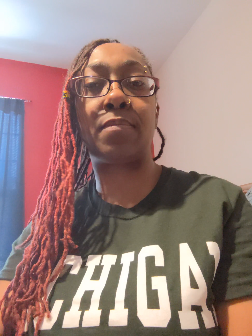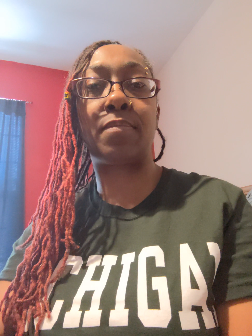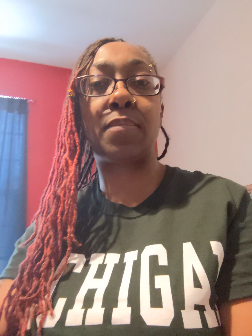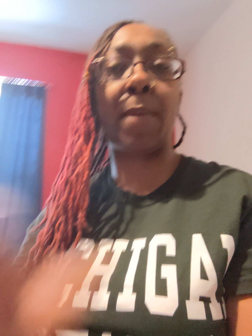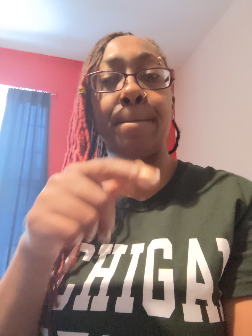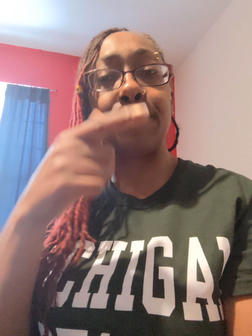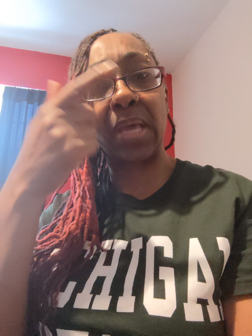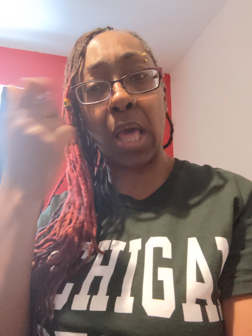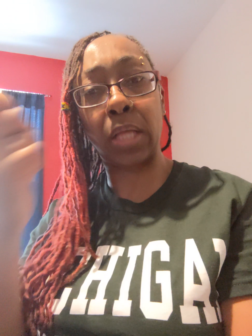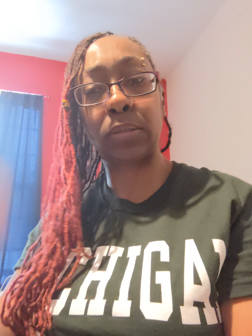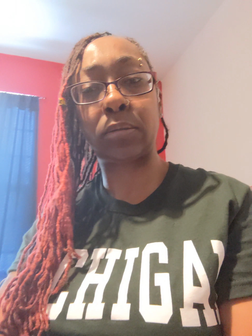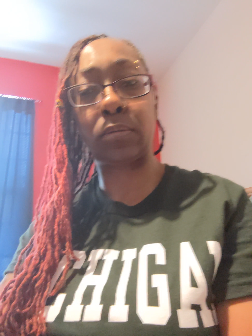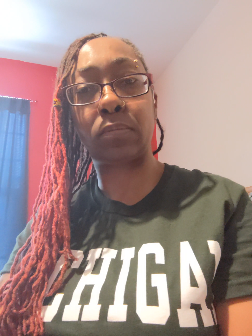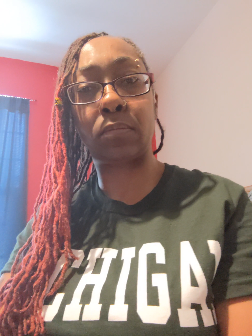because